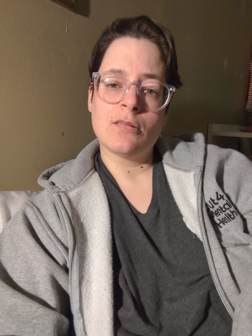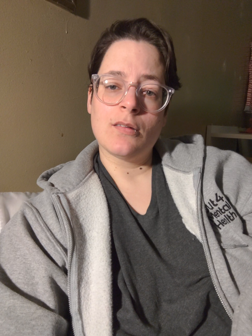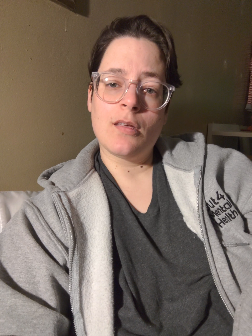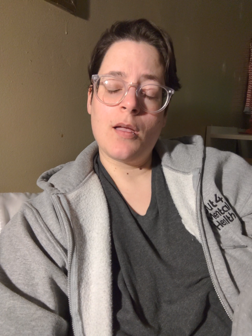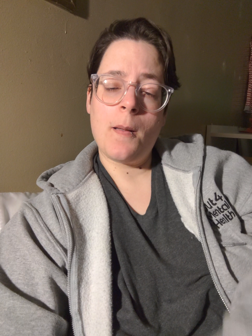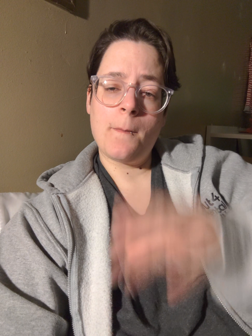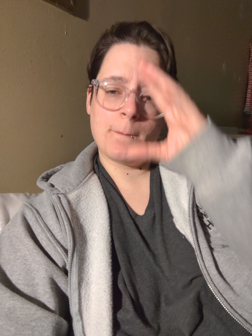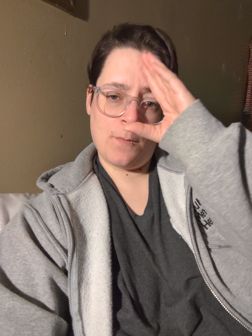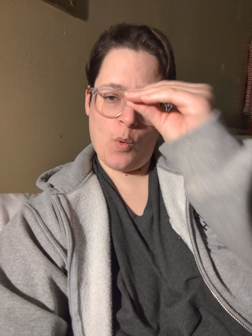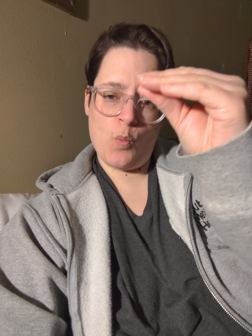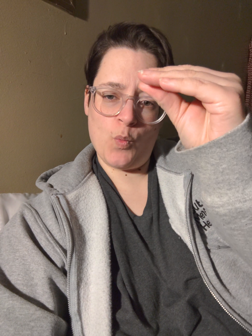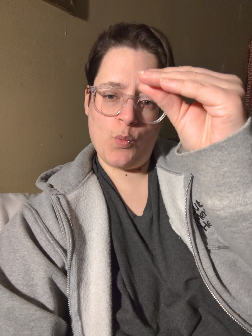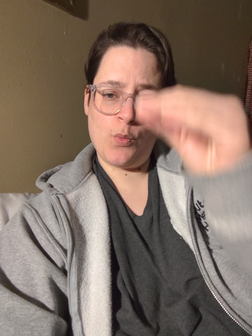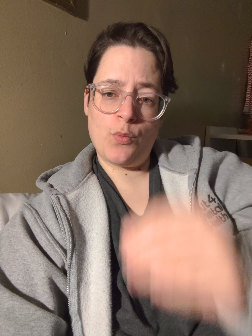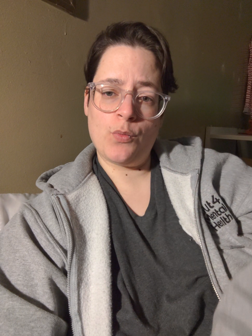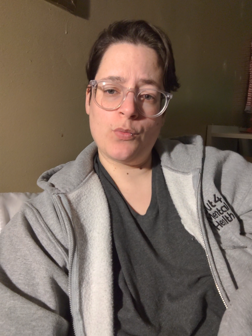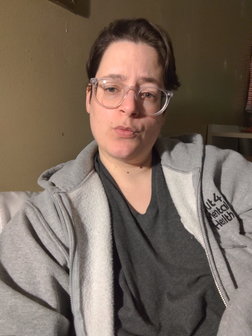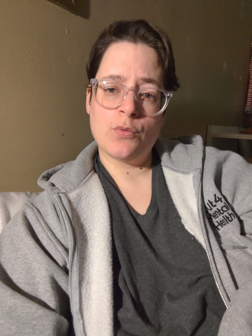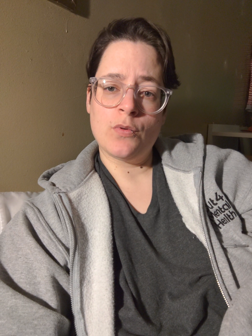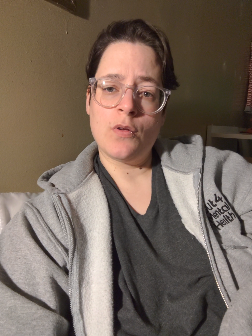boy